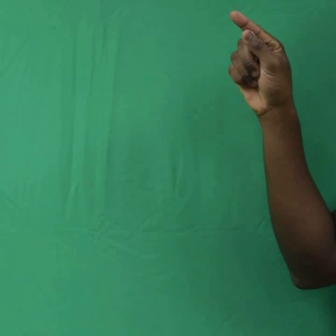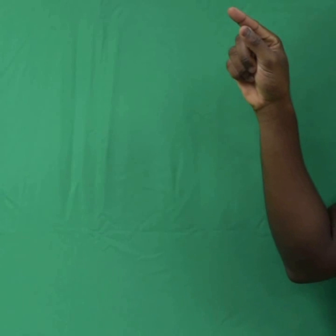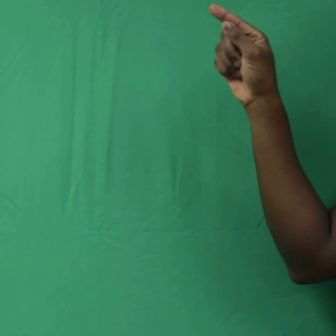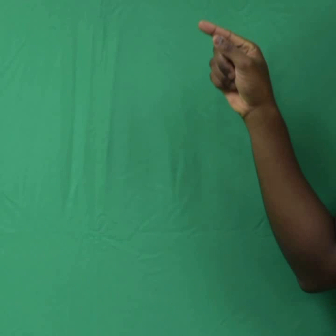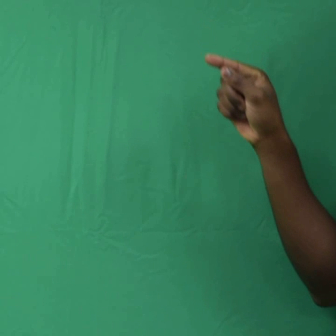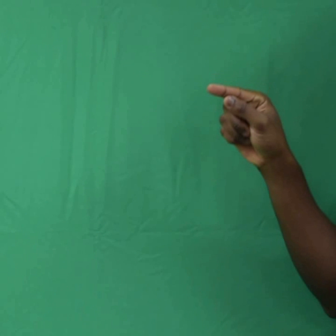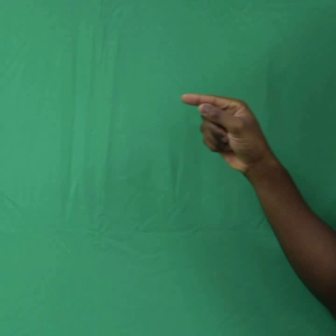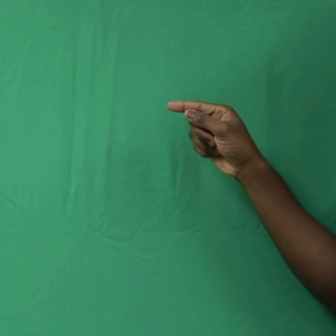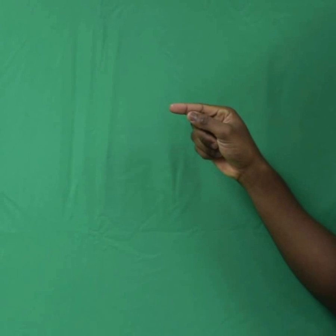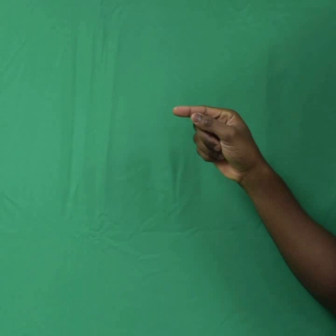Z